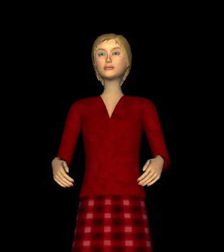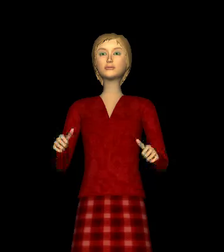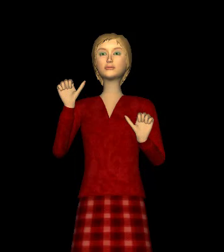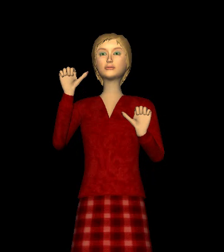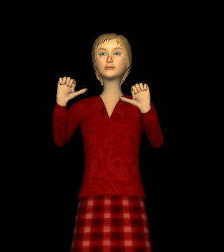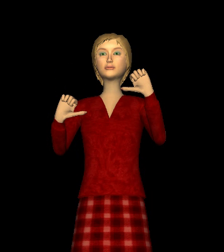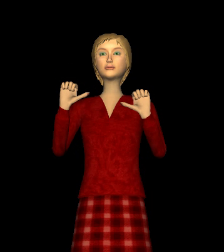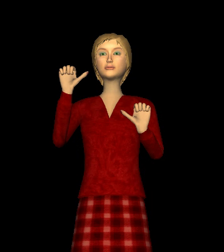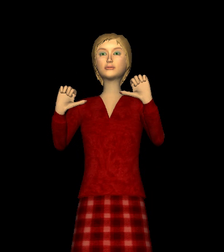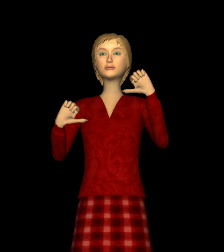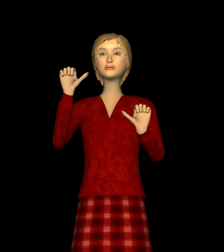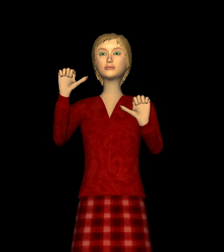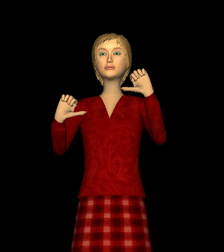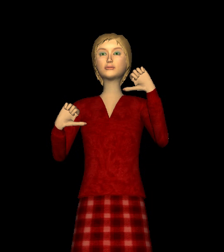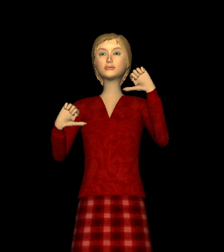مختبر